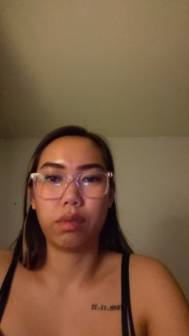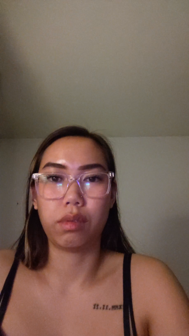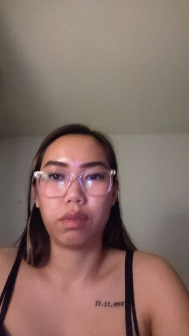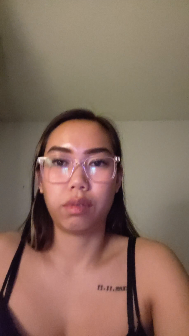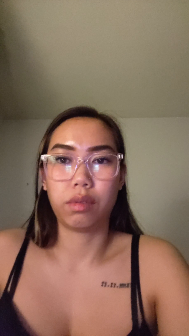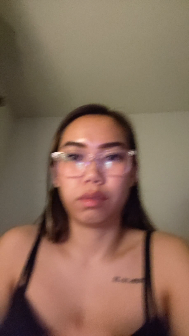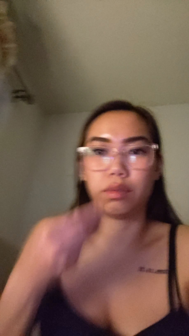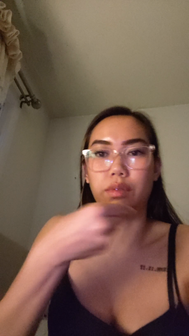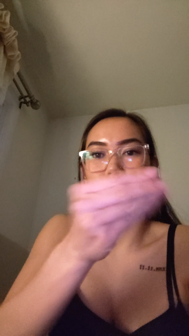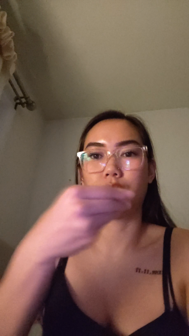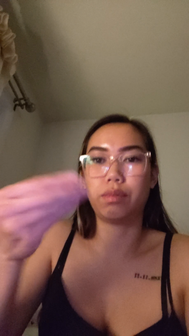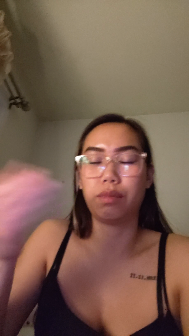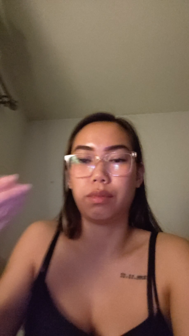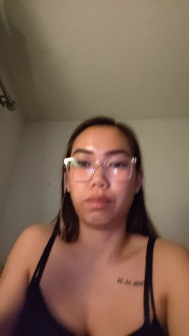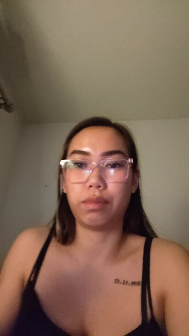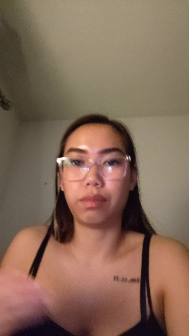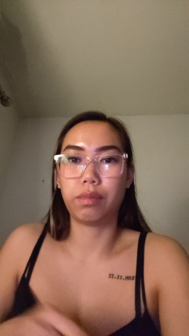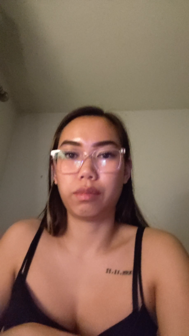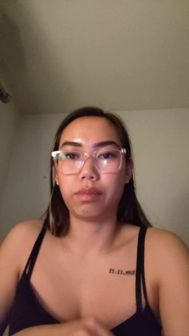shopping